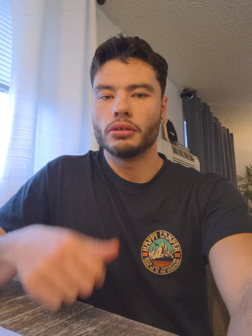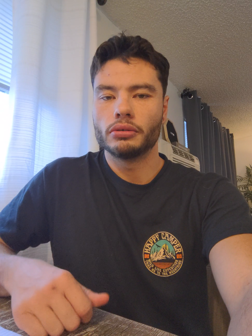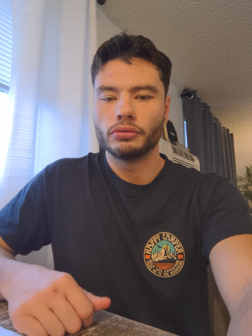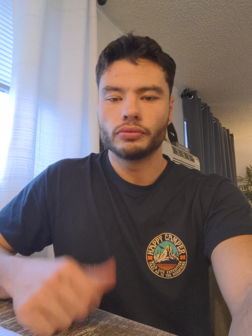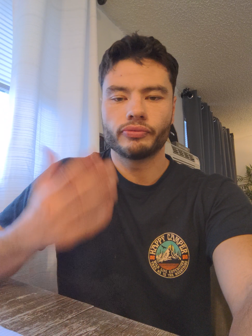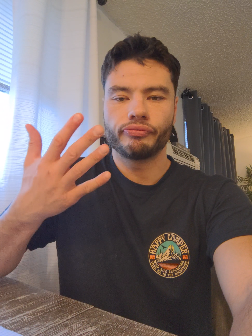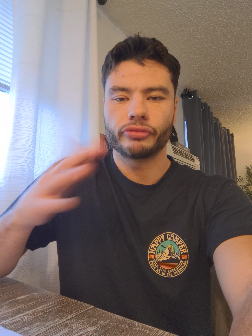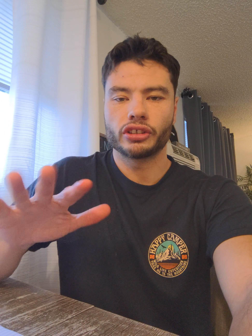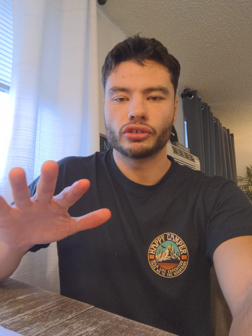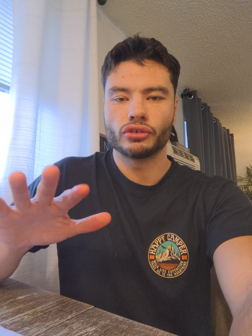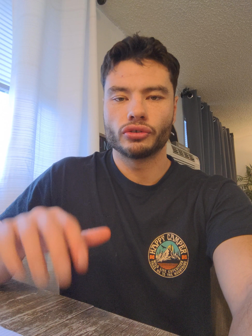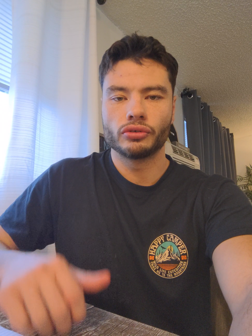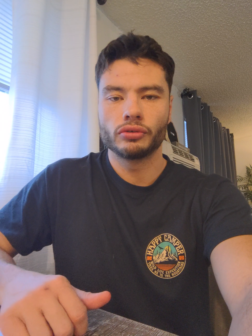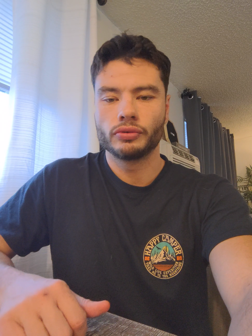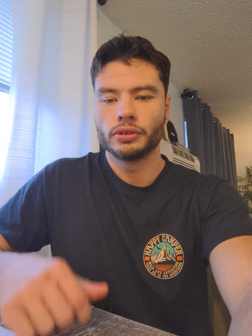finish